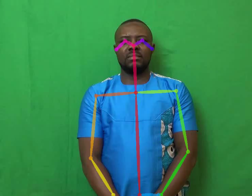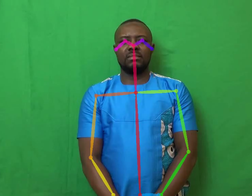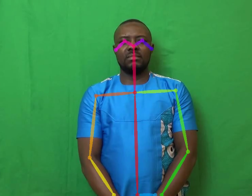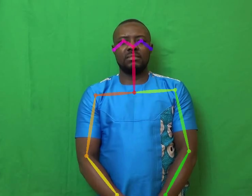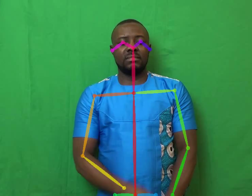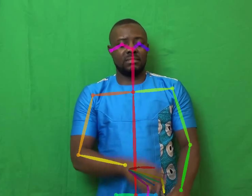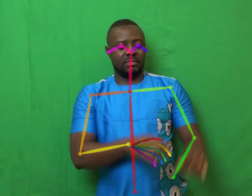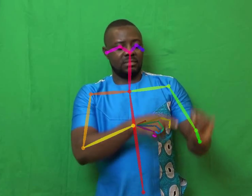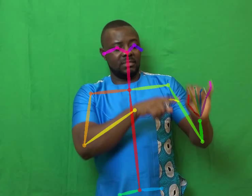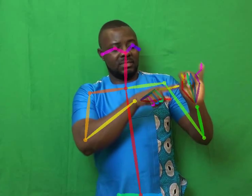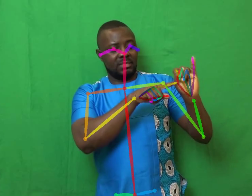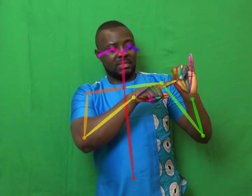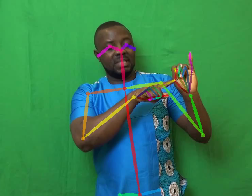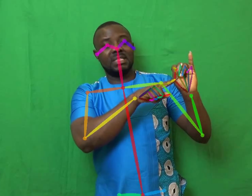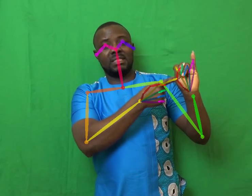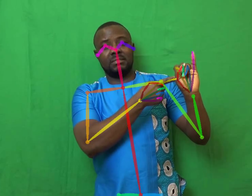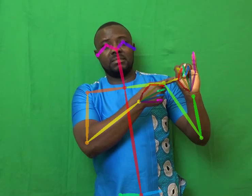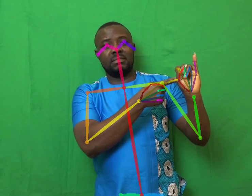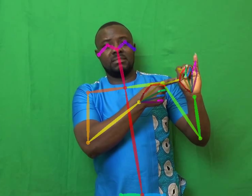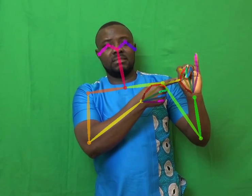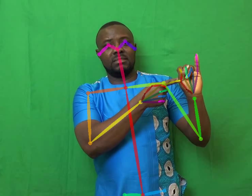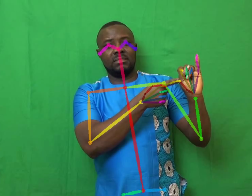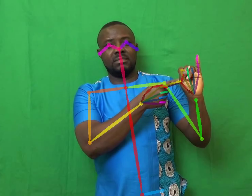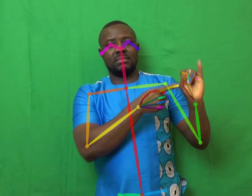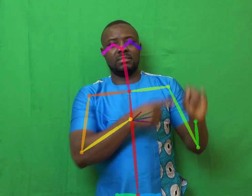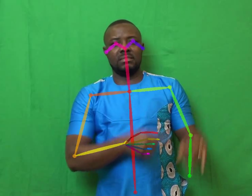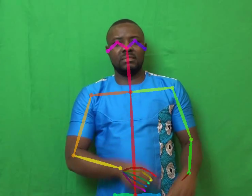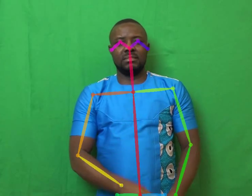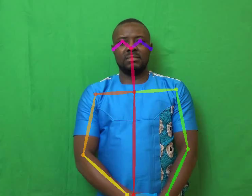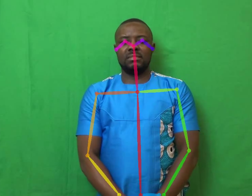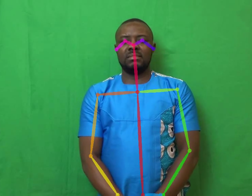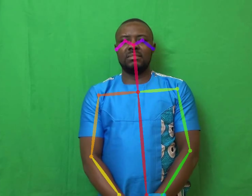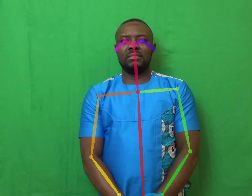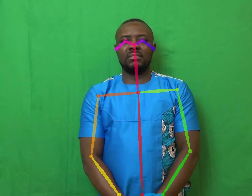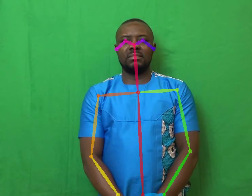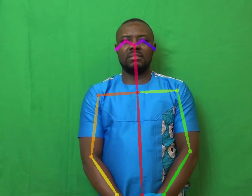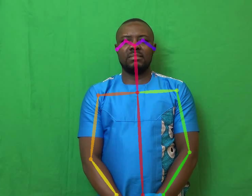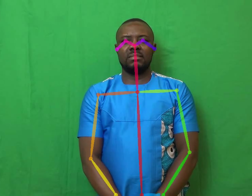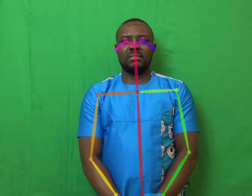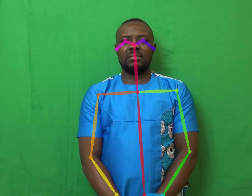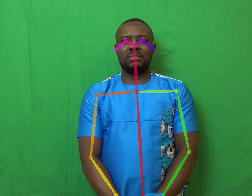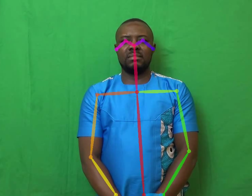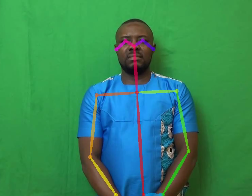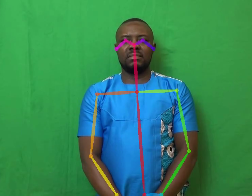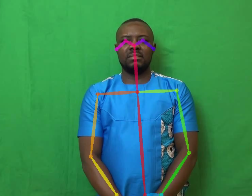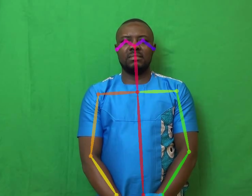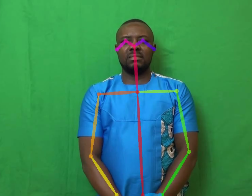implementation